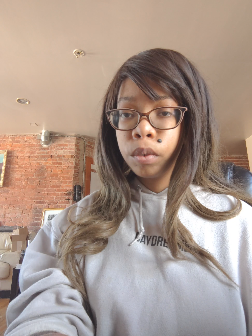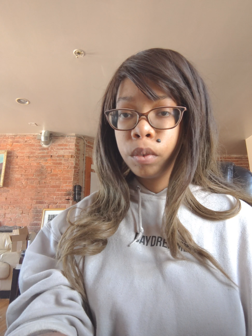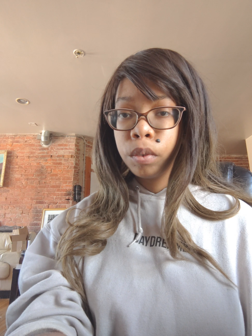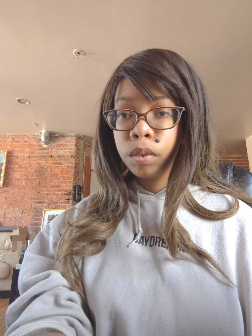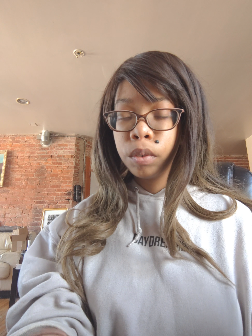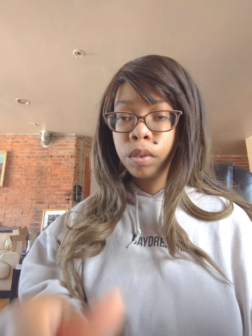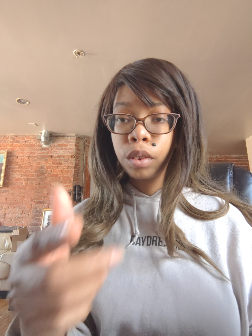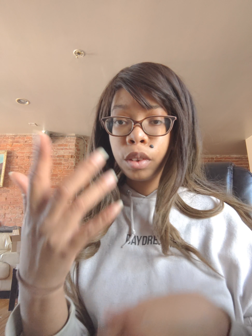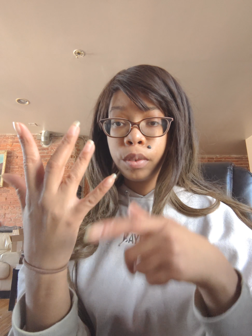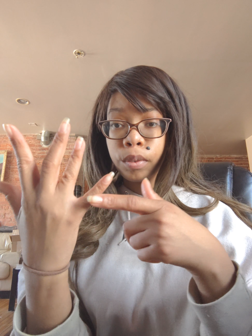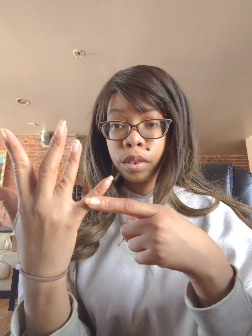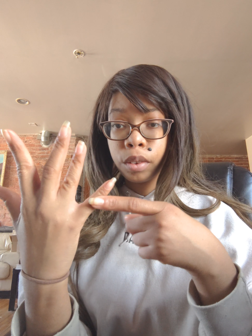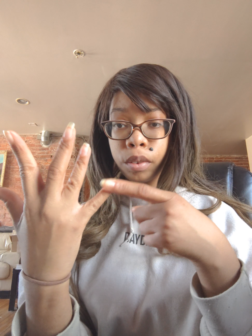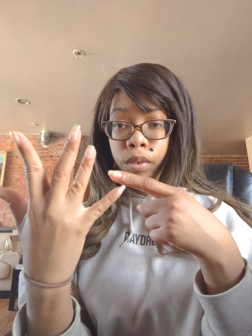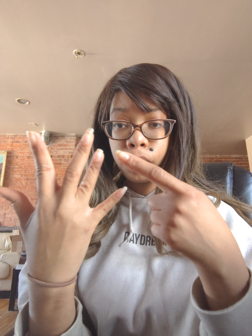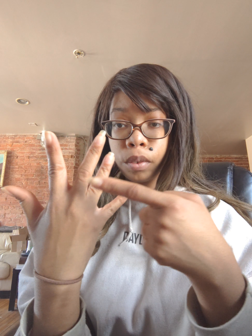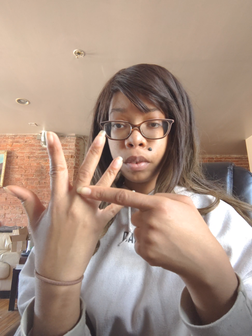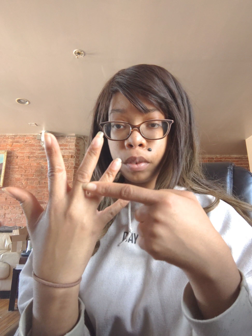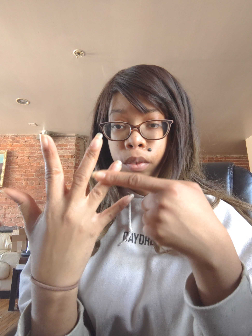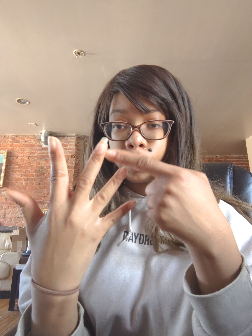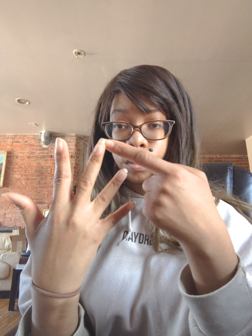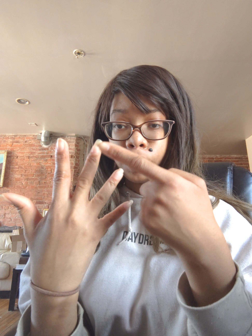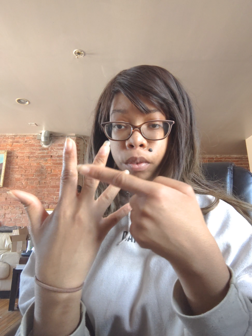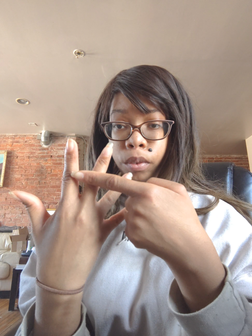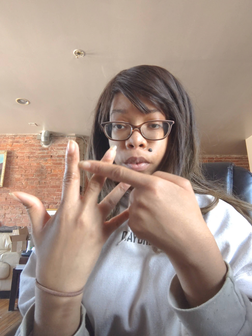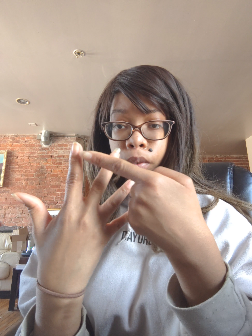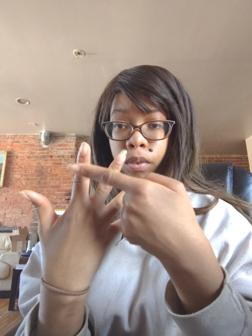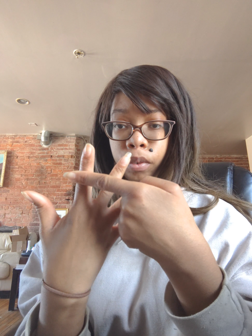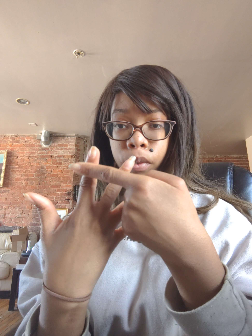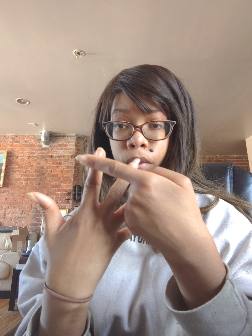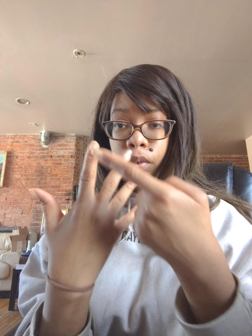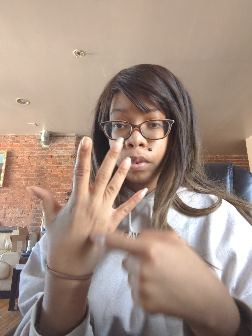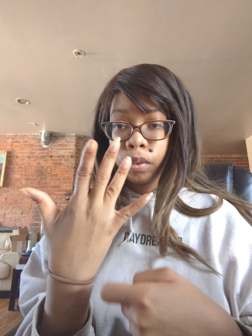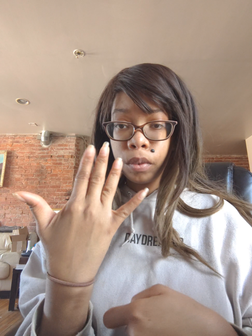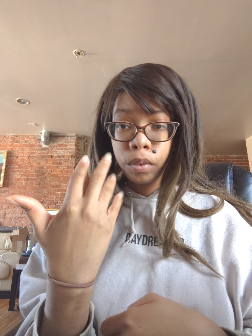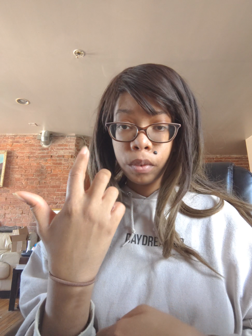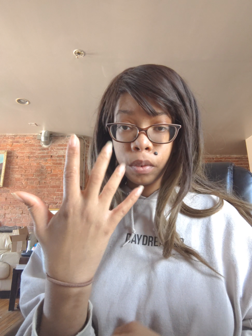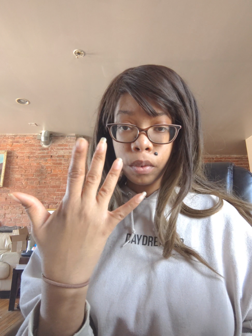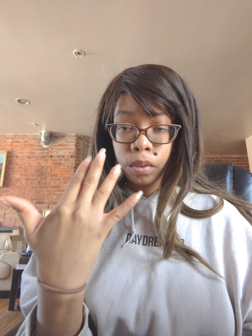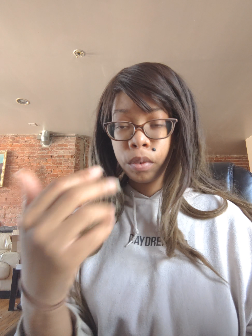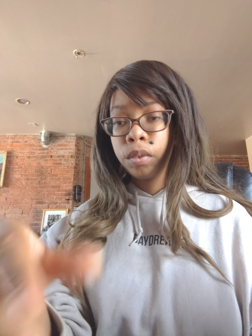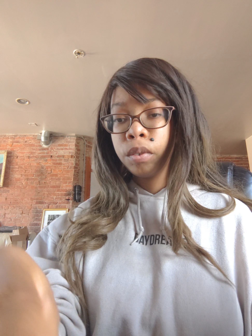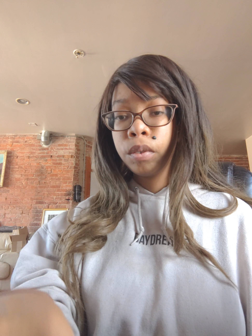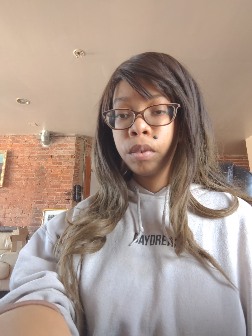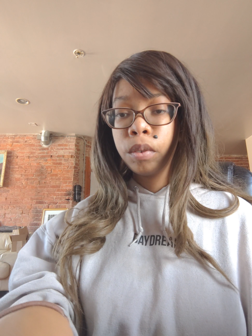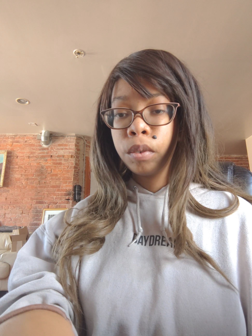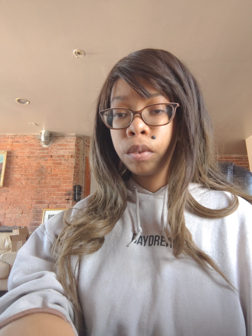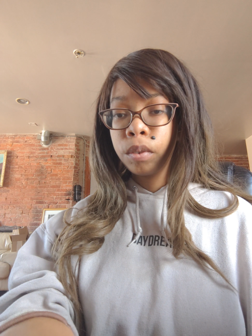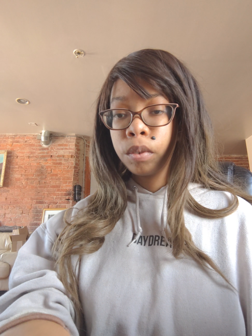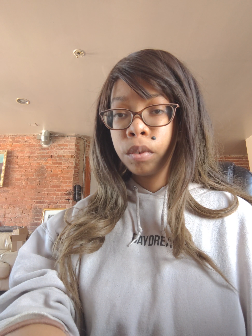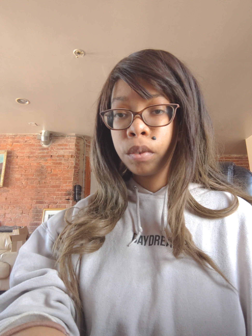finger